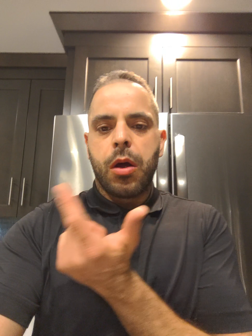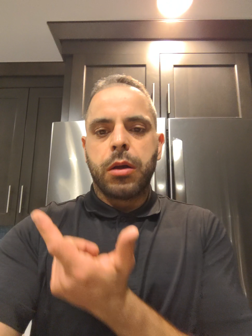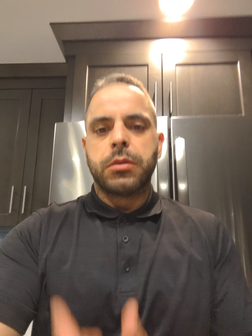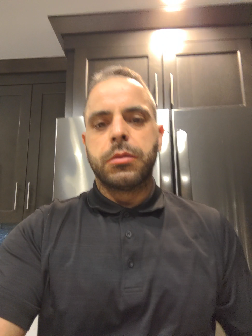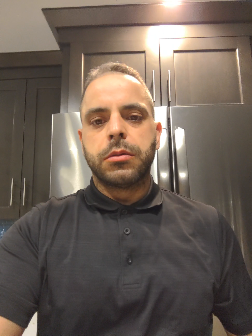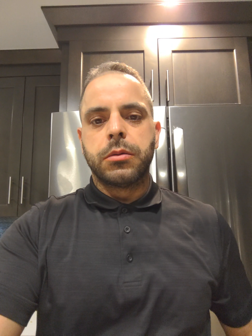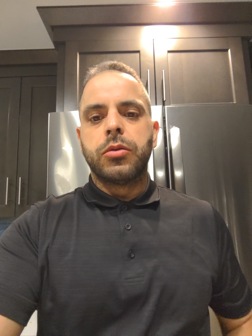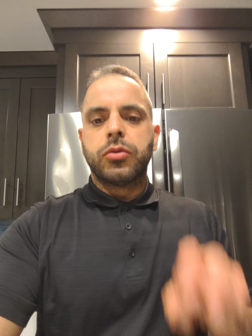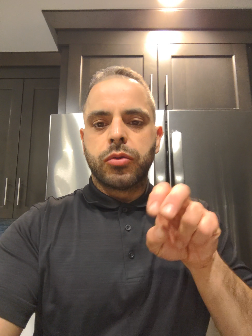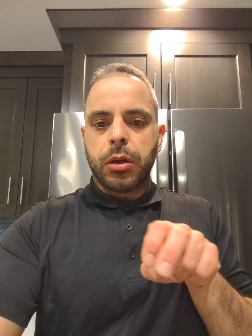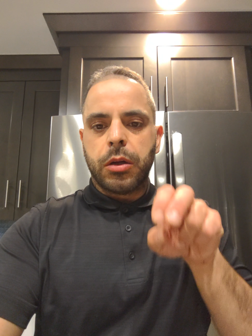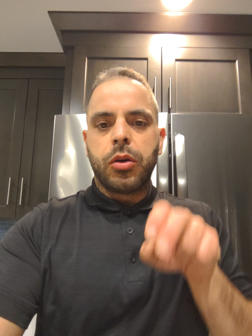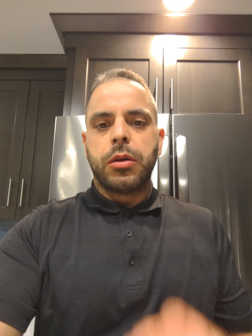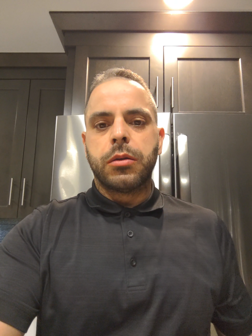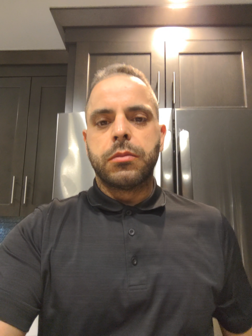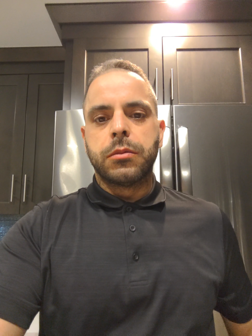chair